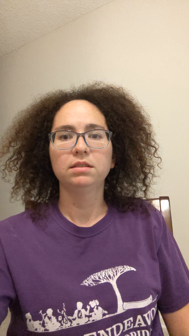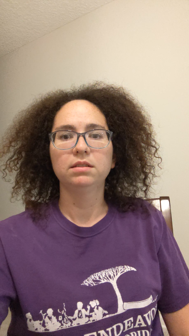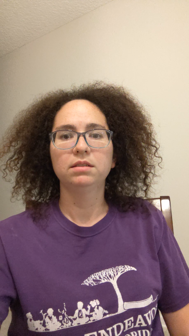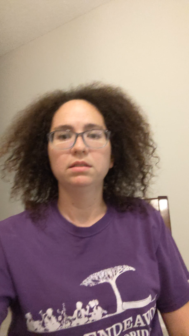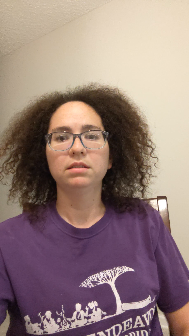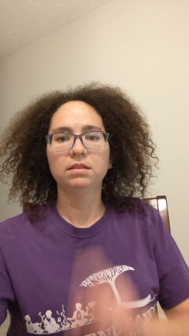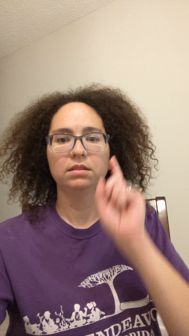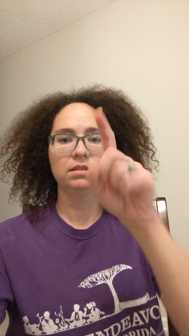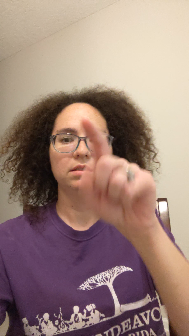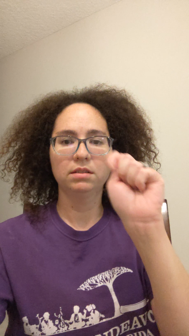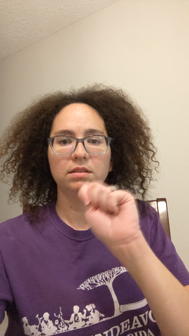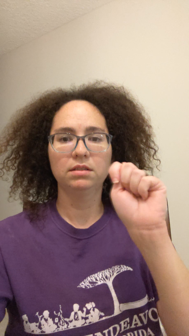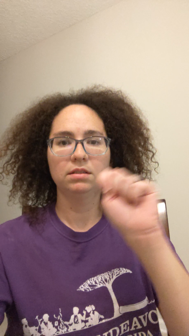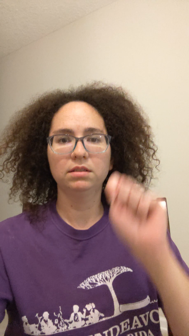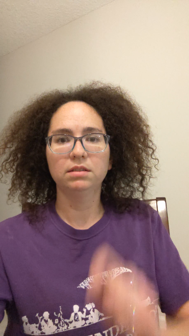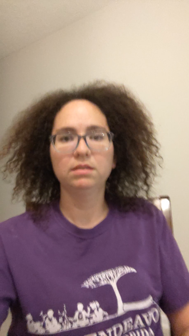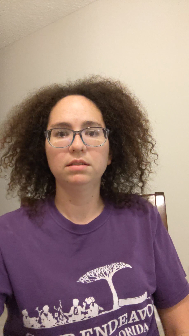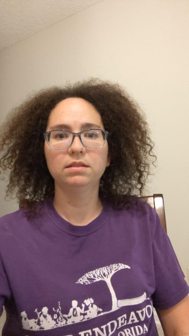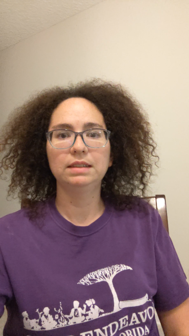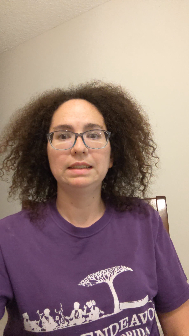go potty